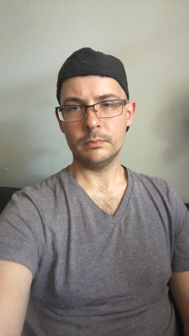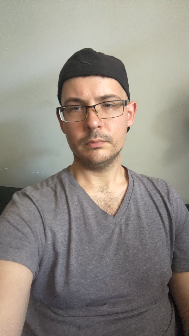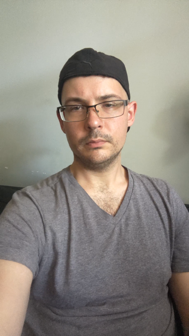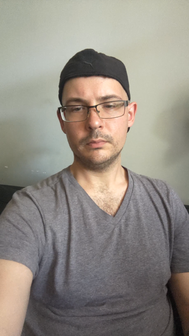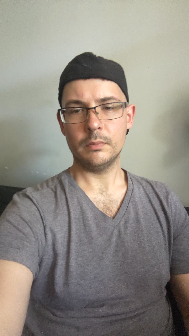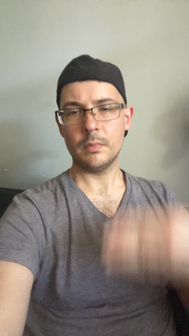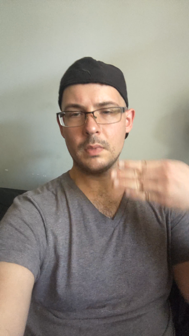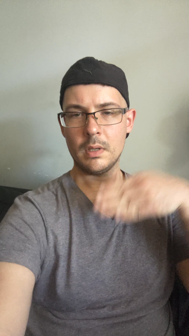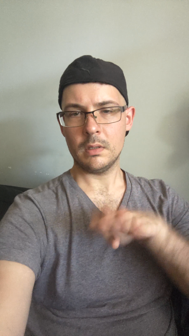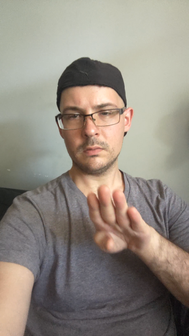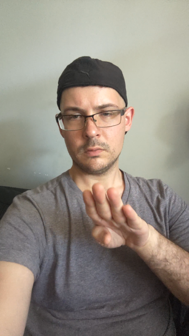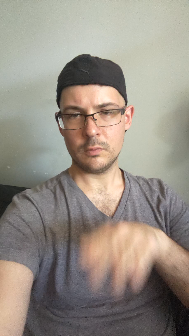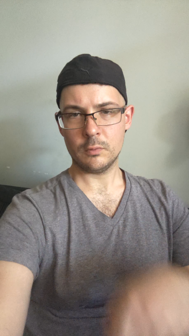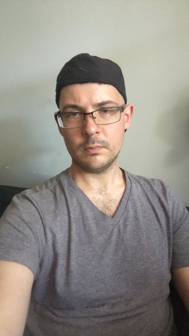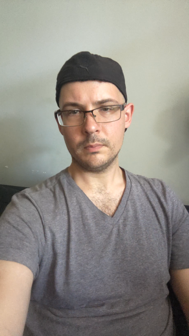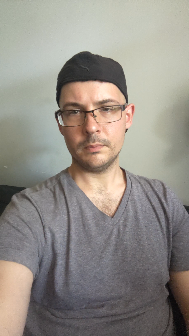enter